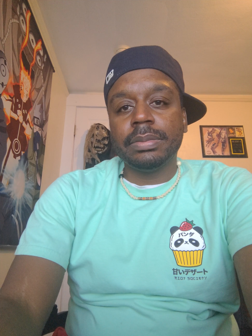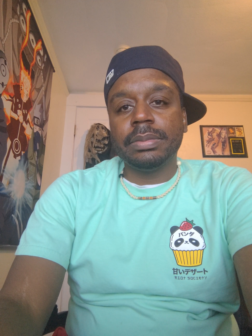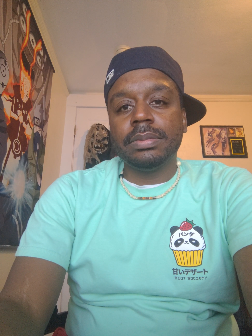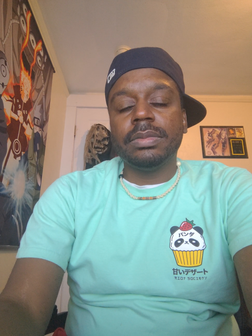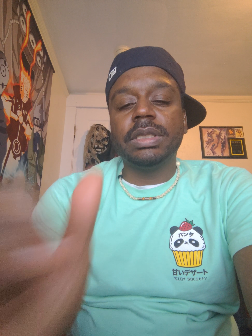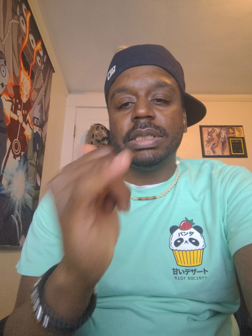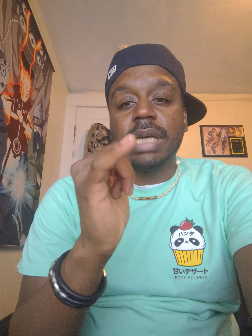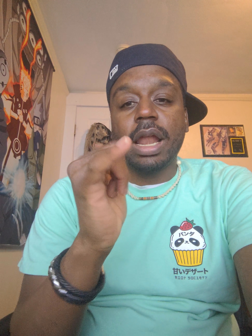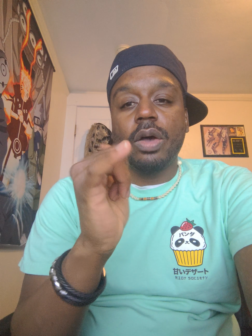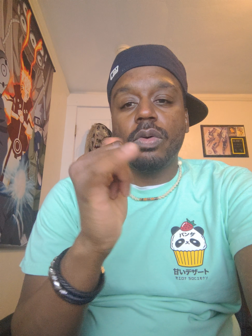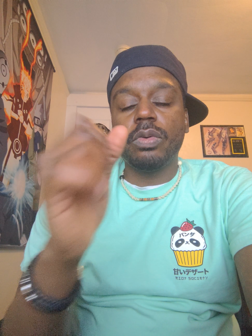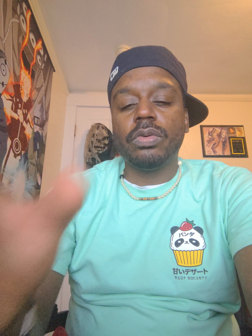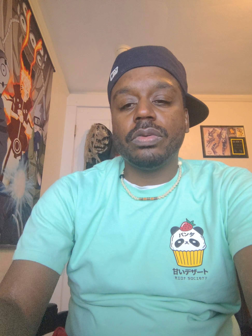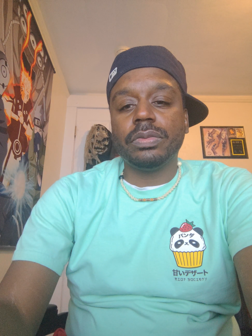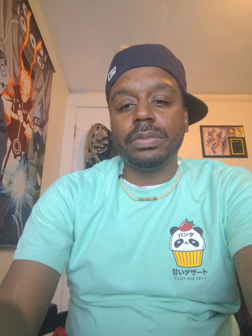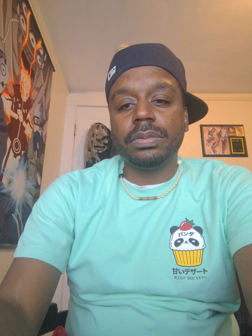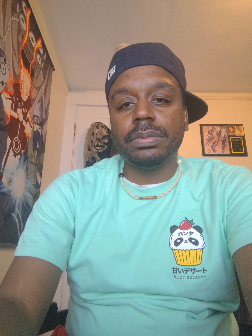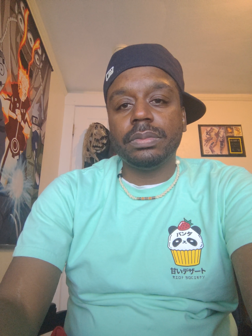yellow